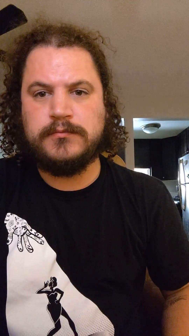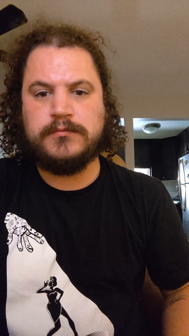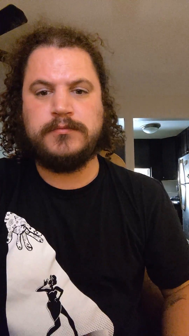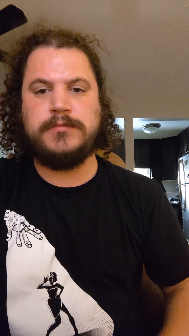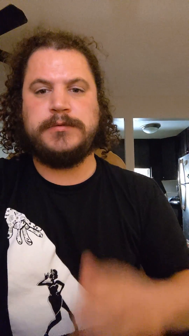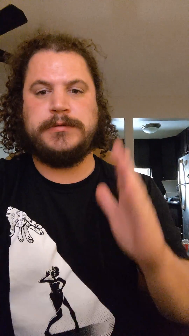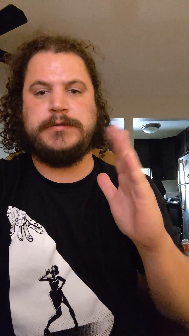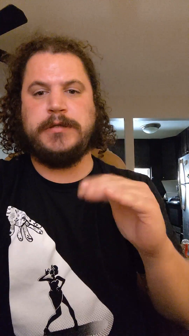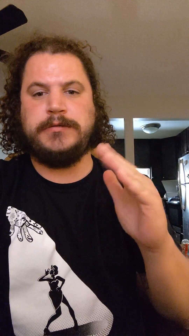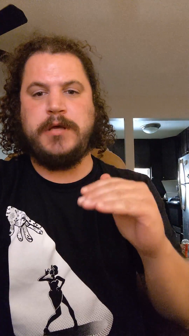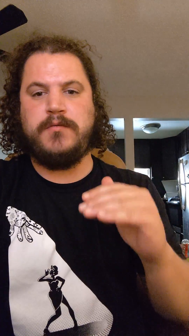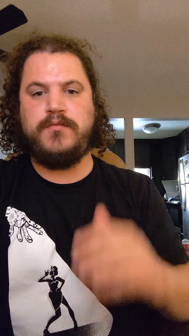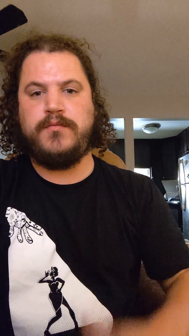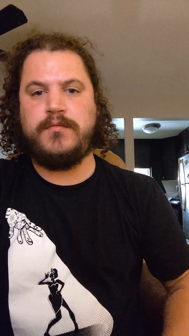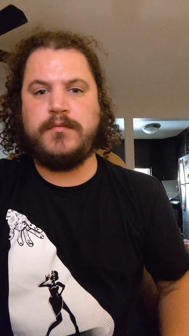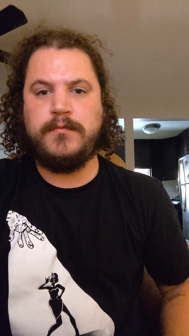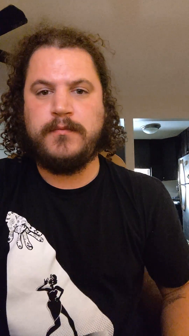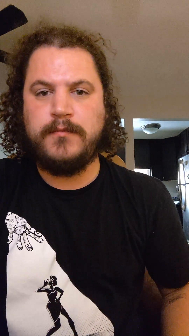downtown